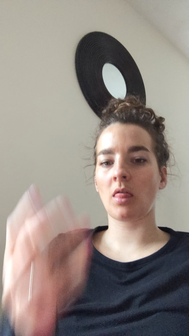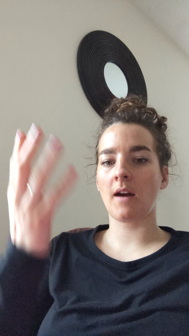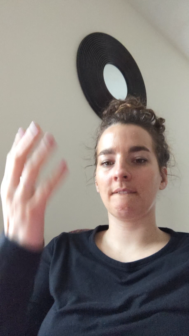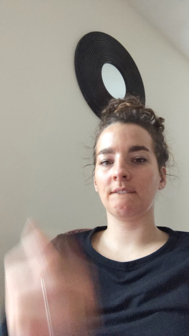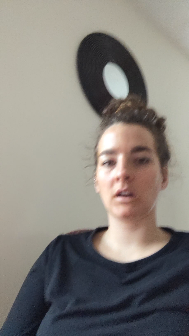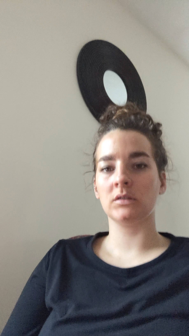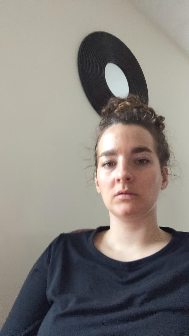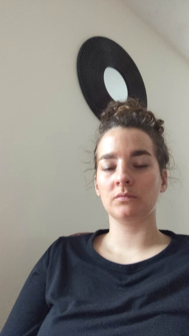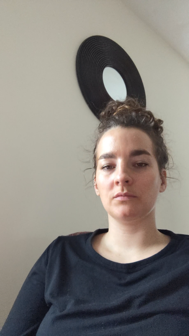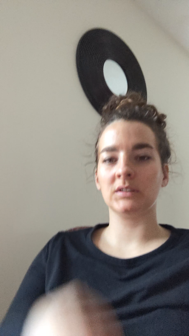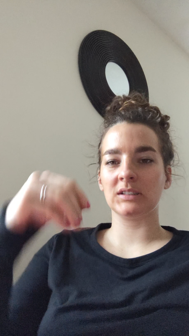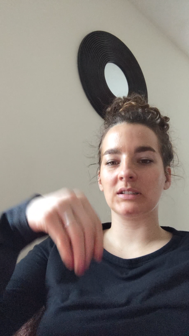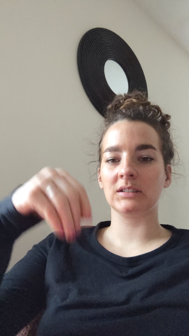inside